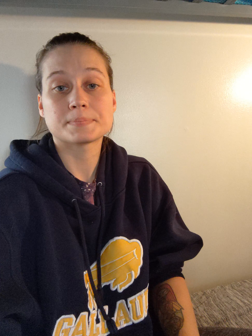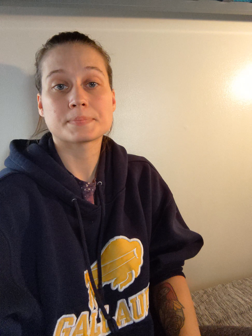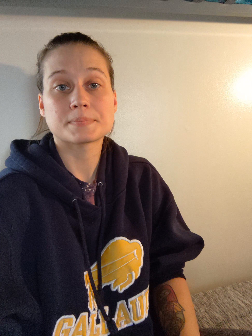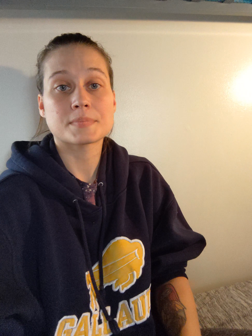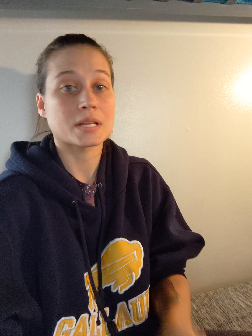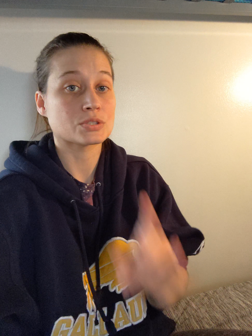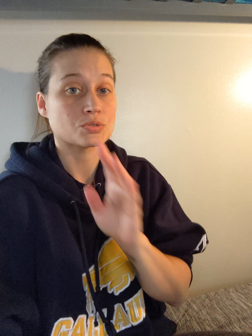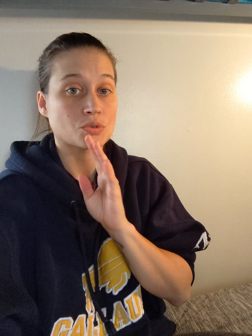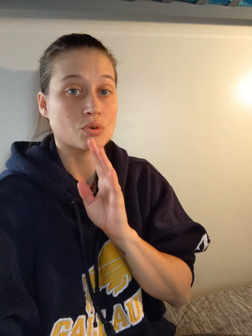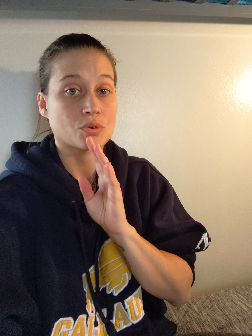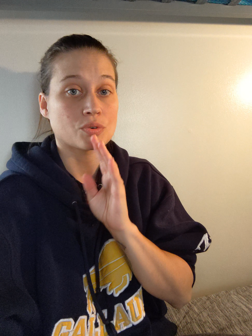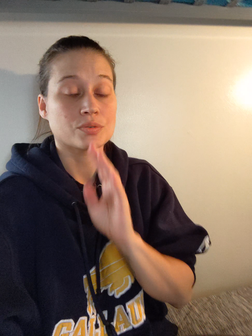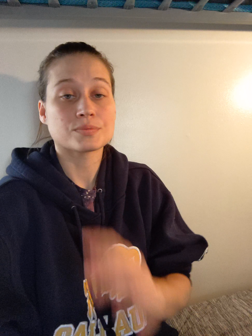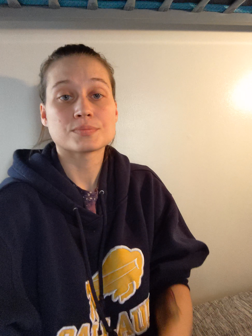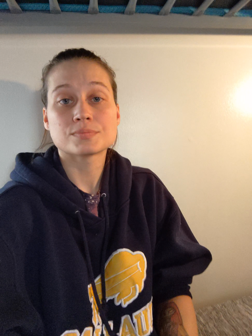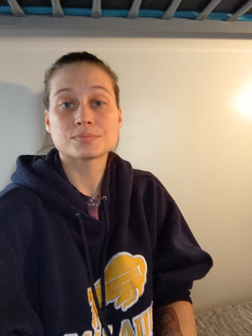talk